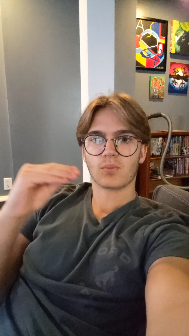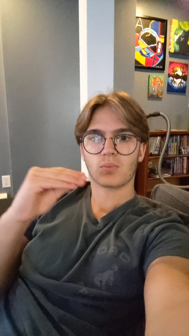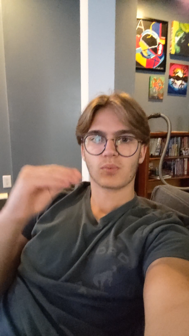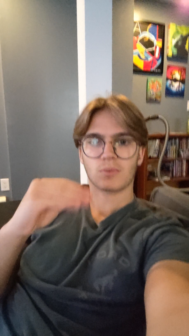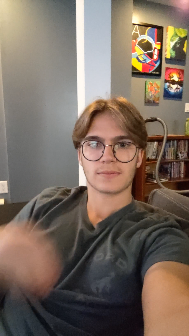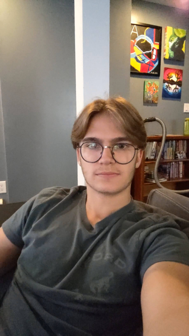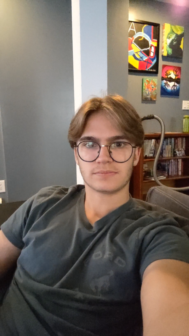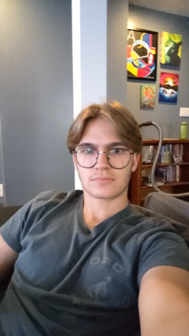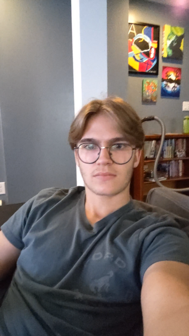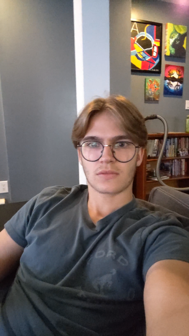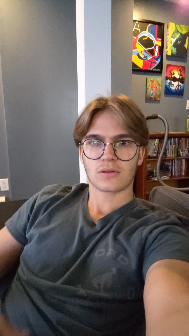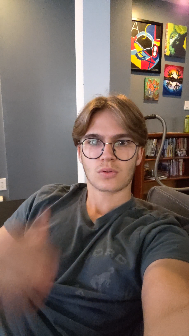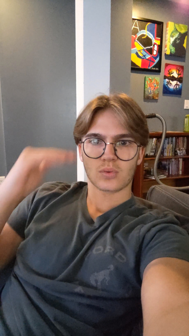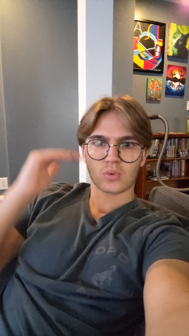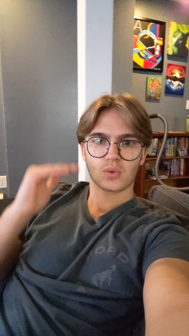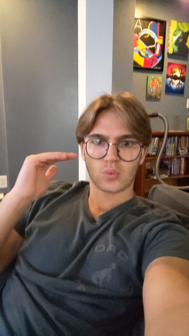short